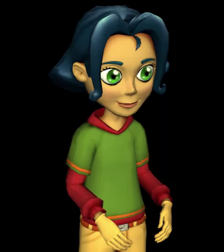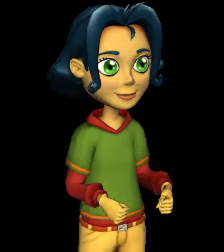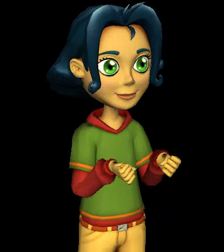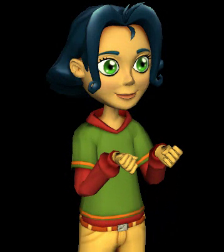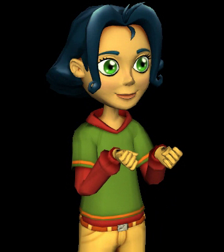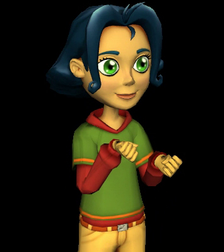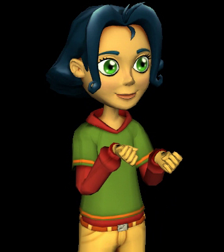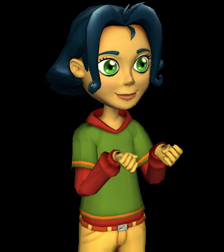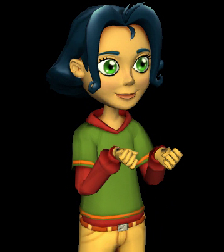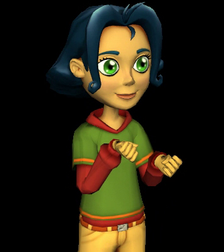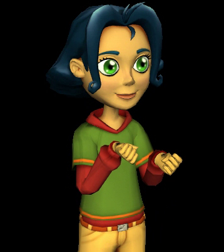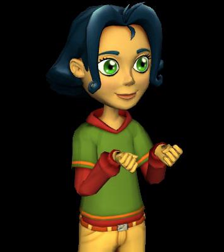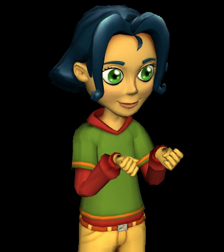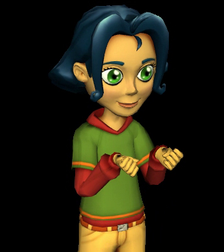قيادة